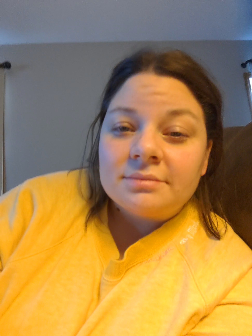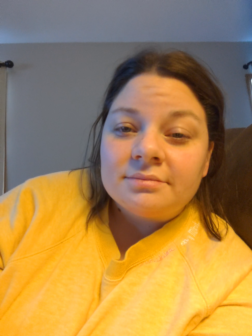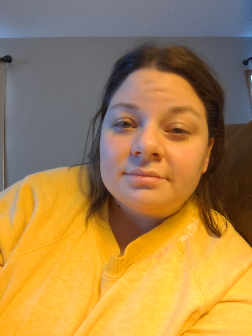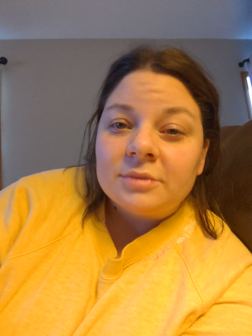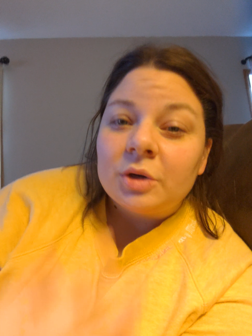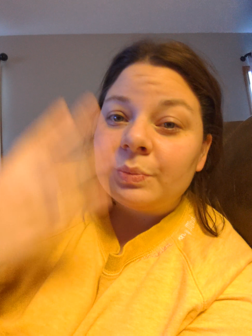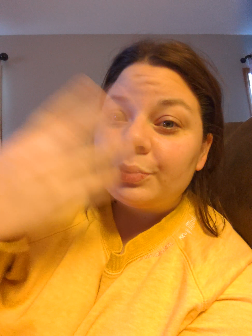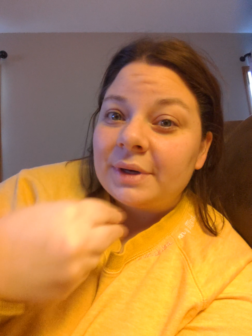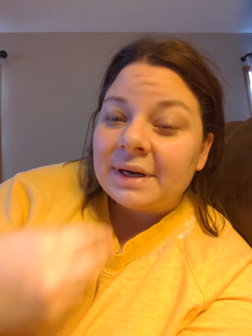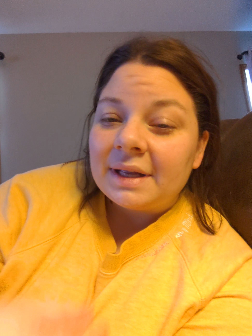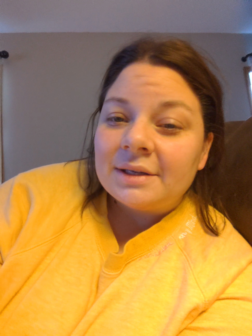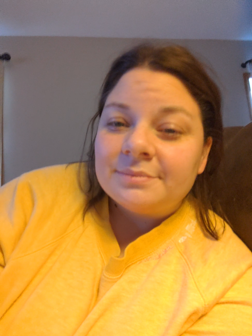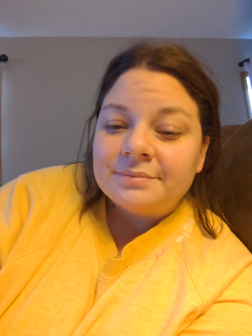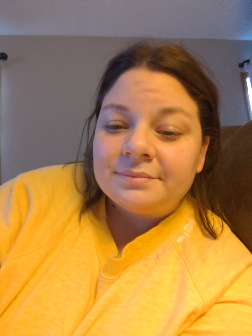pretty